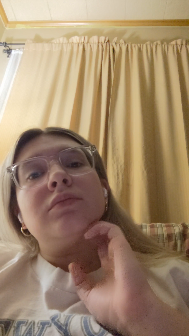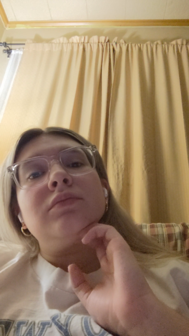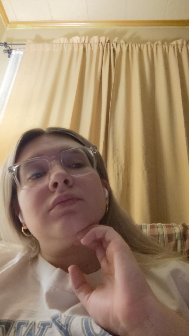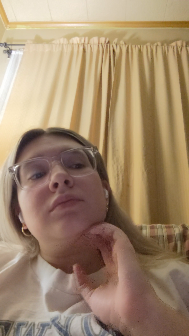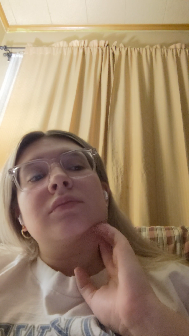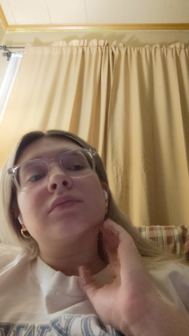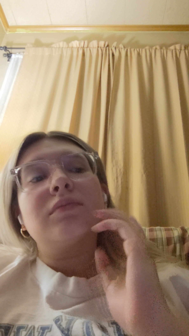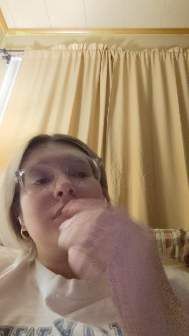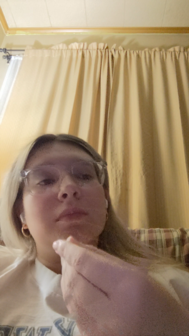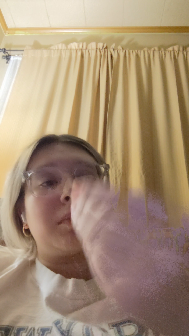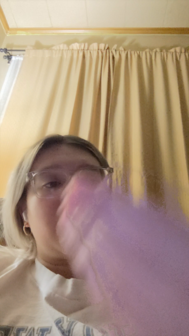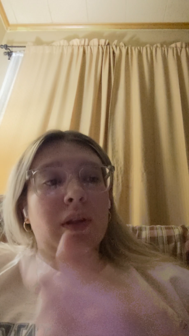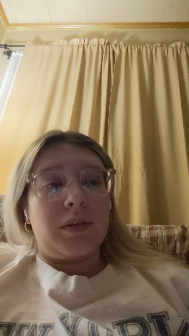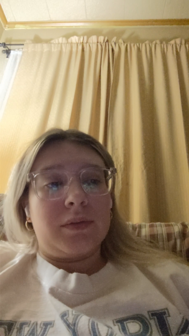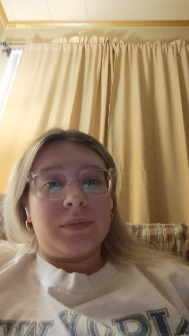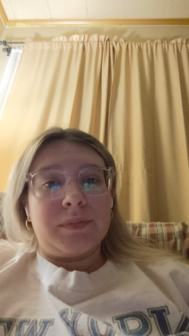buy